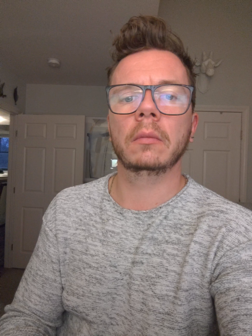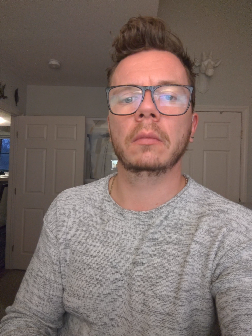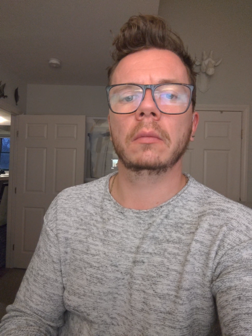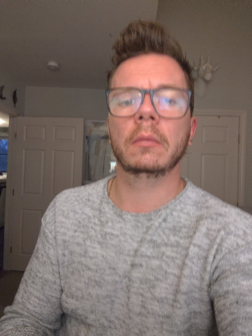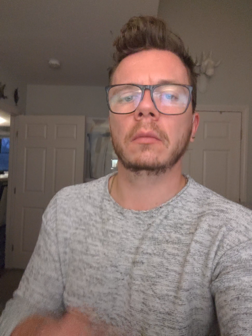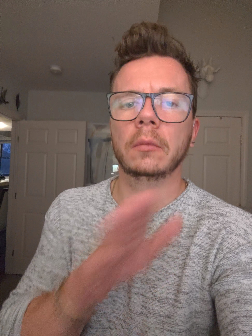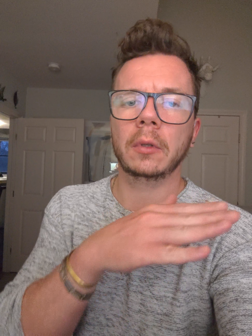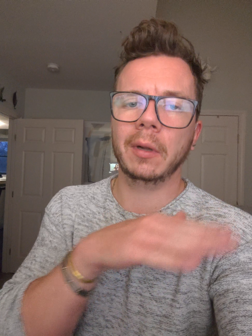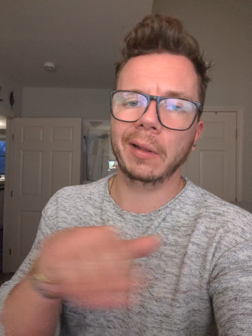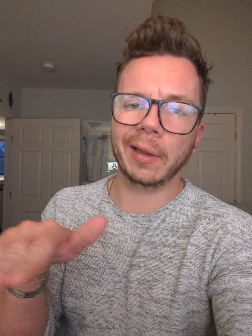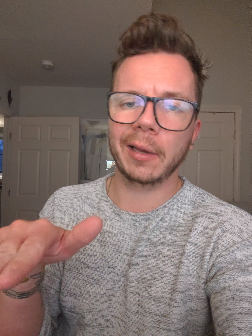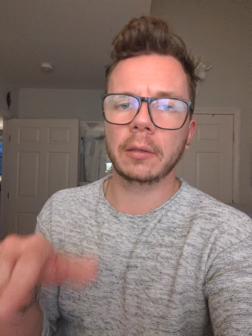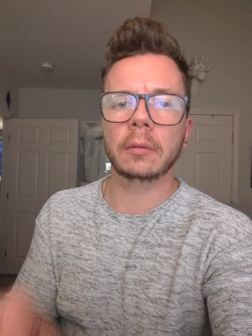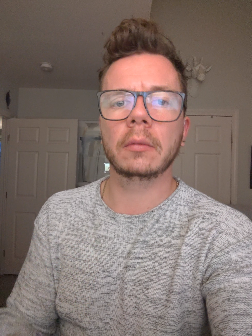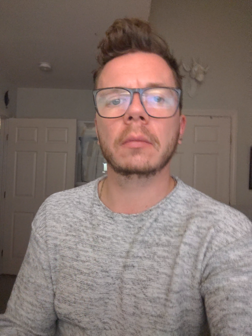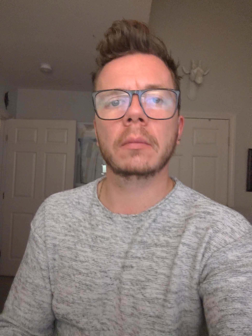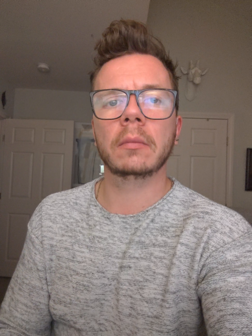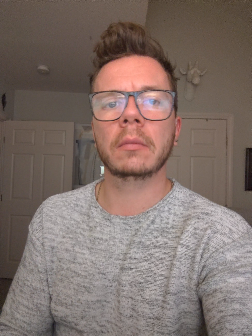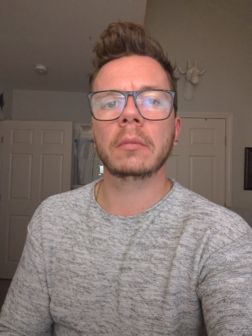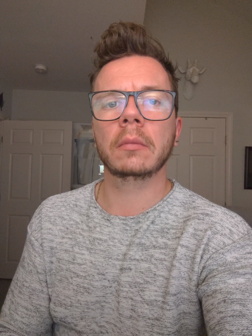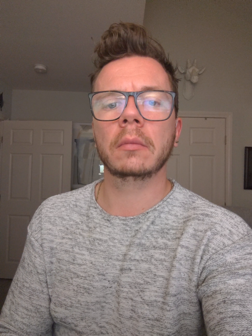clean